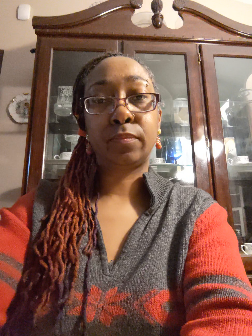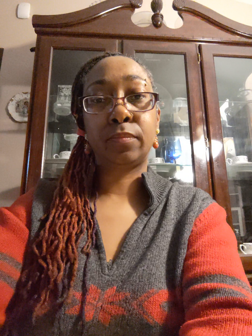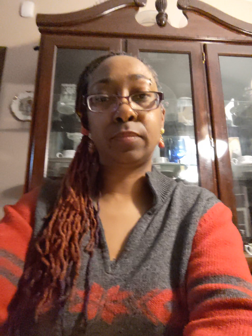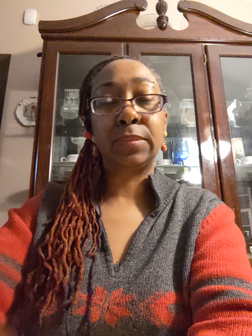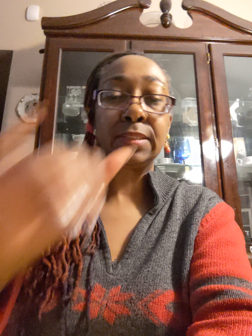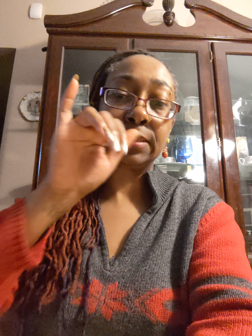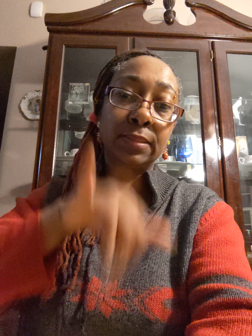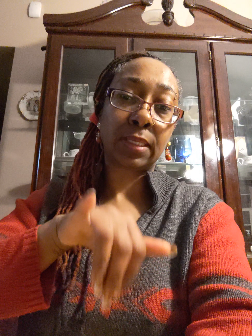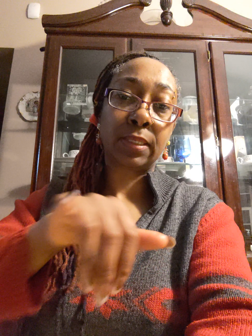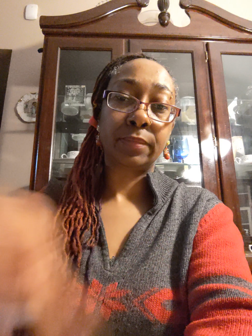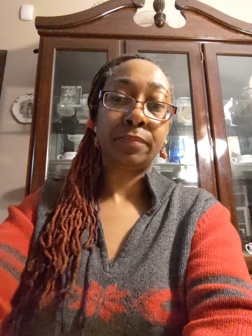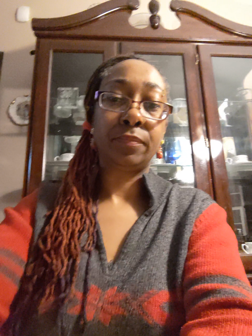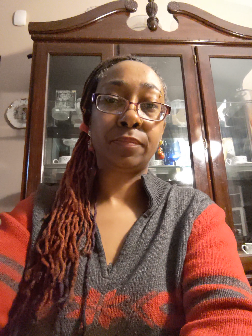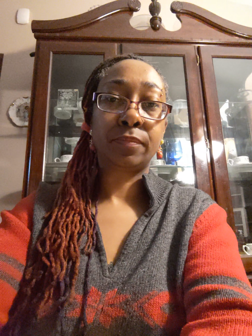stay